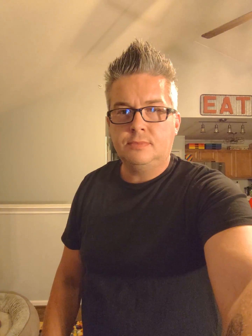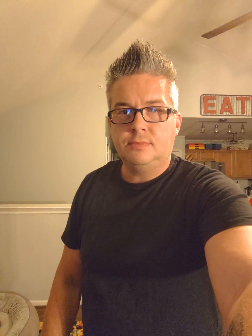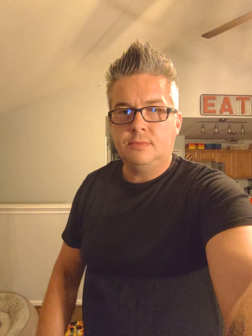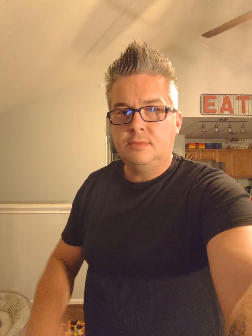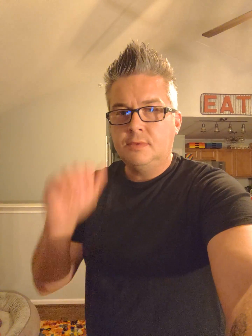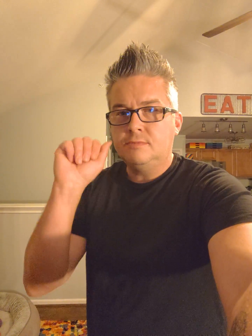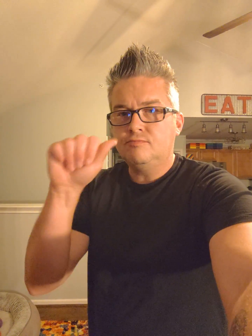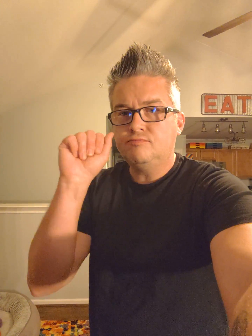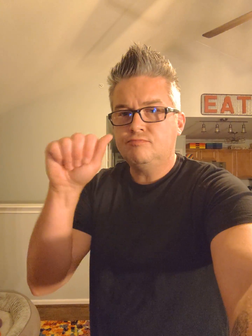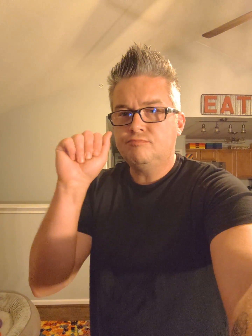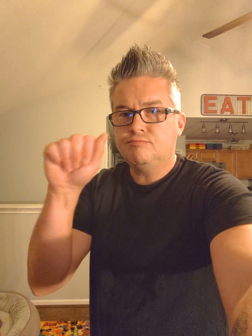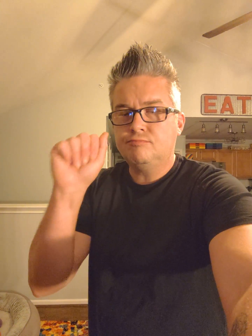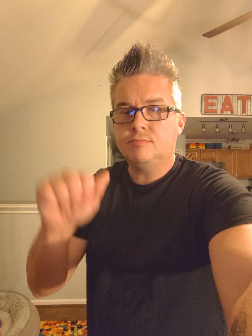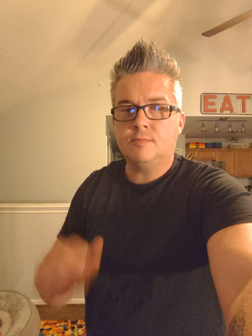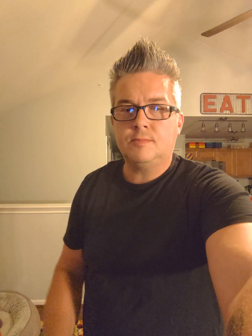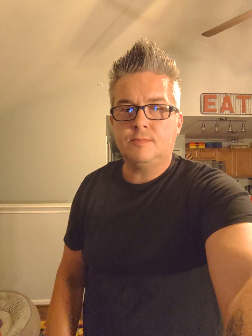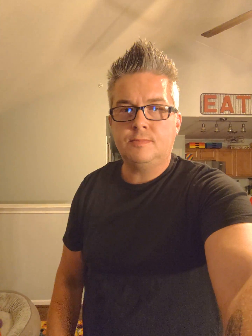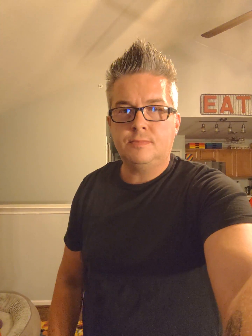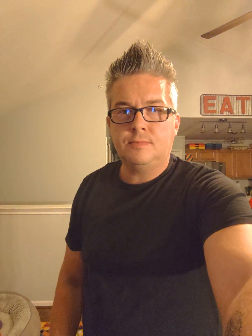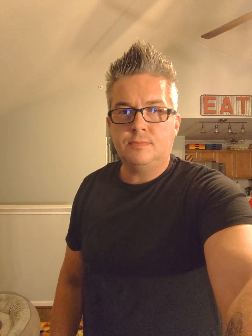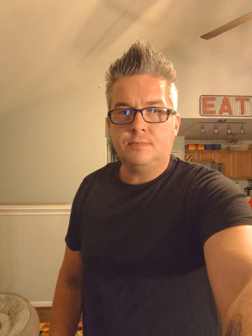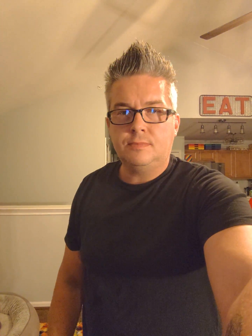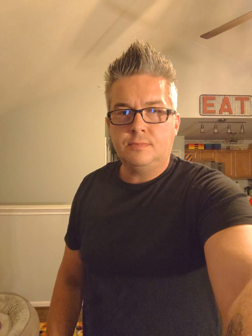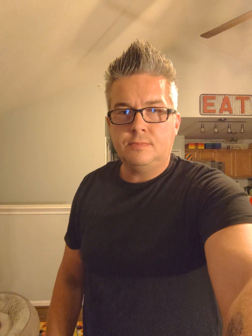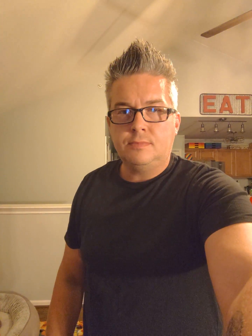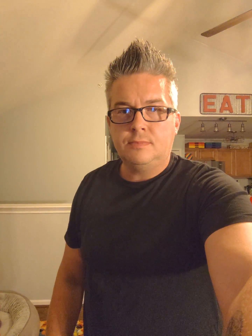knock